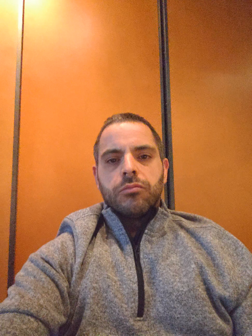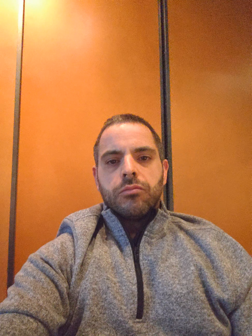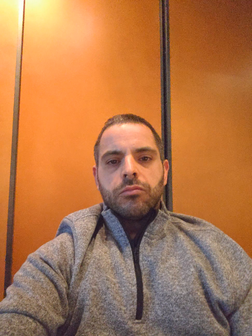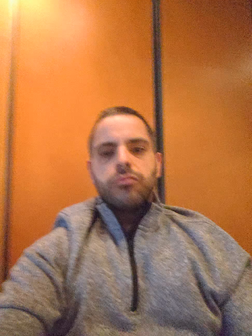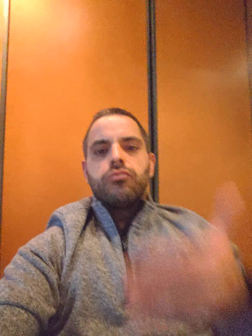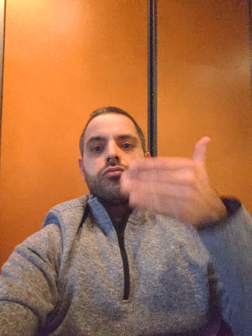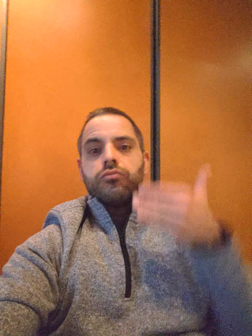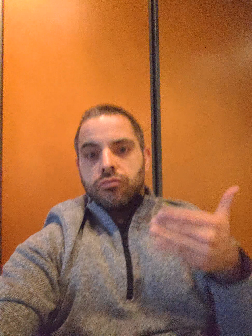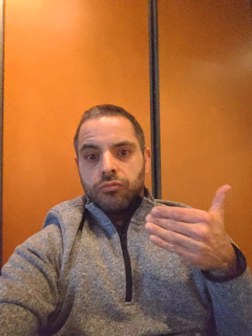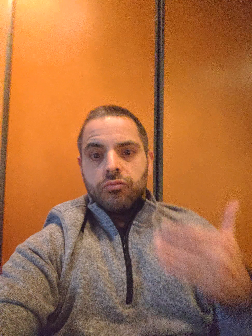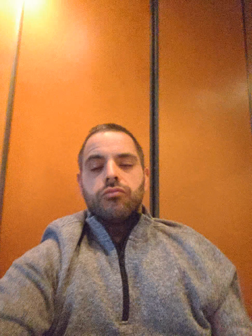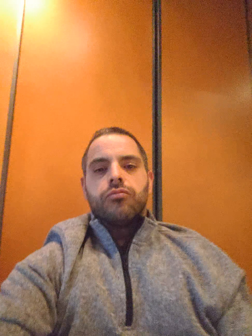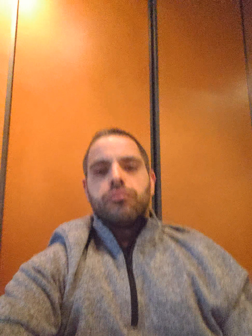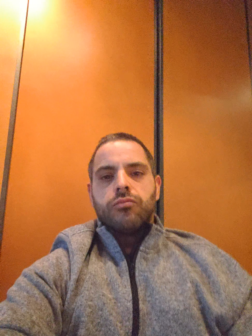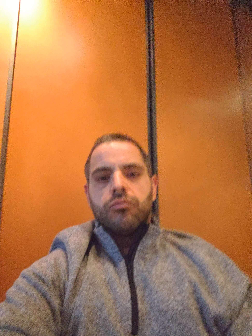before